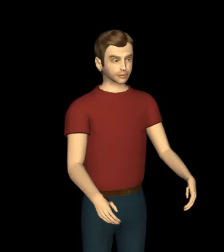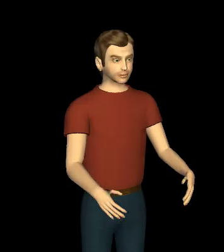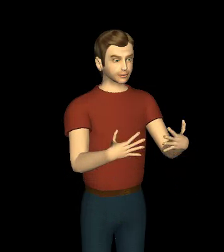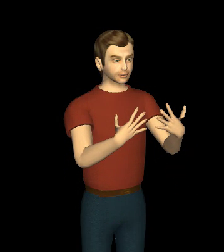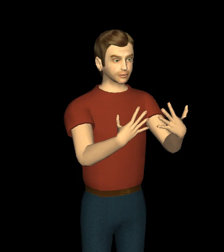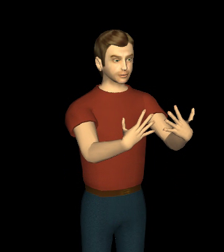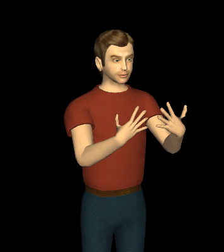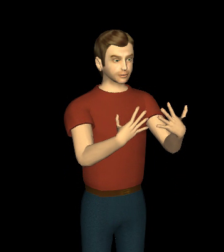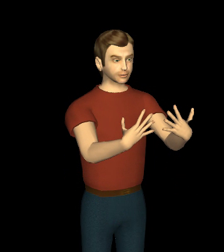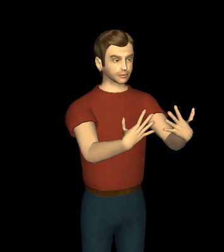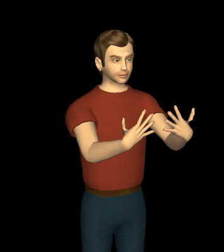يد